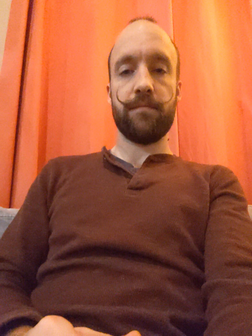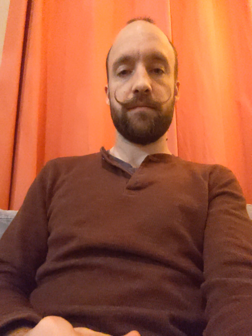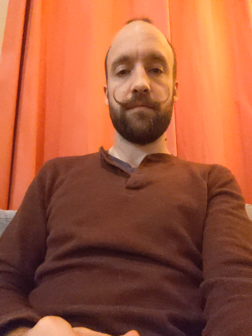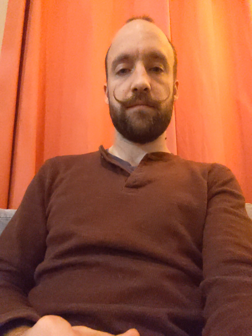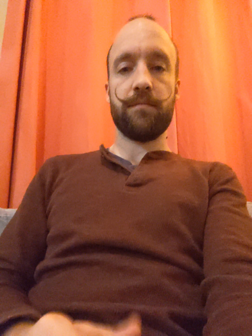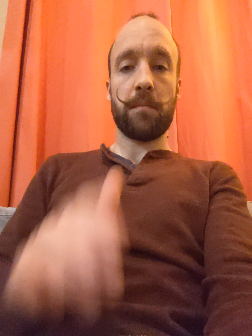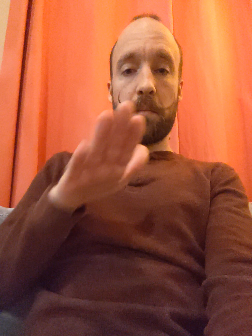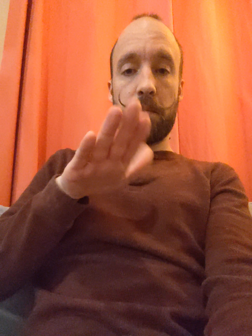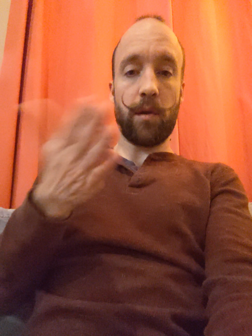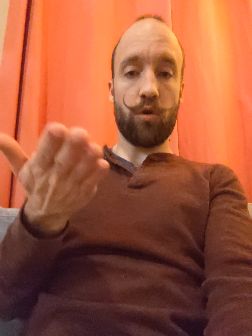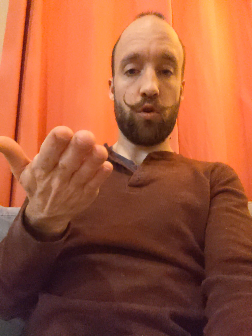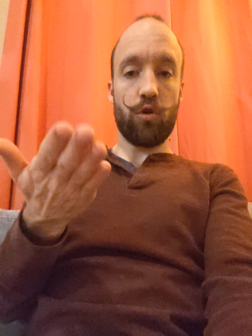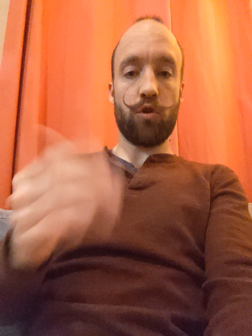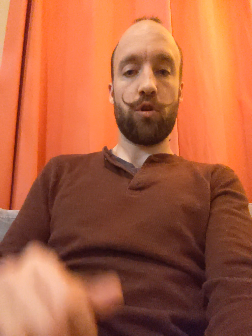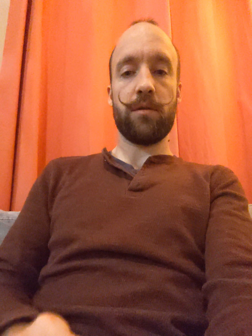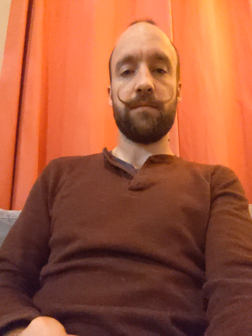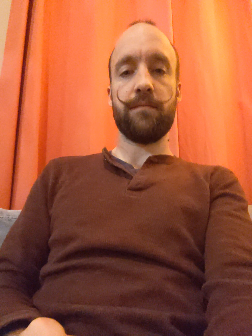book